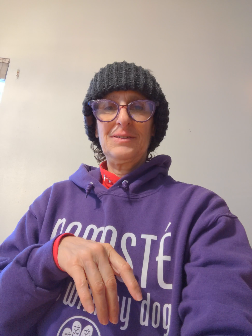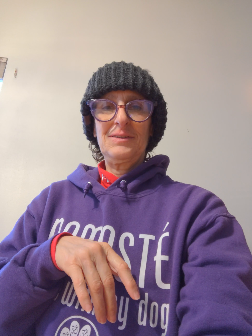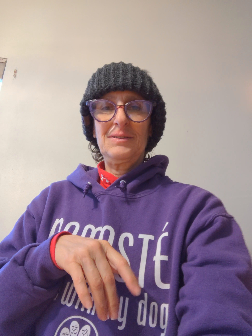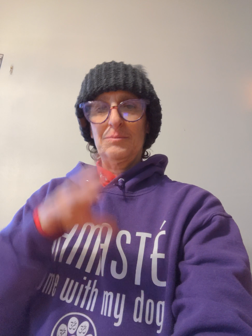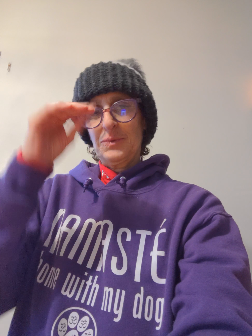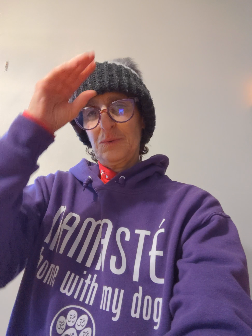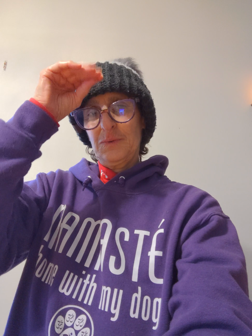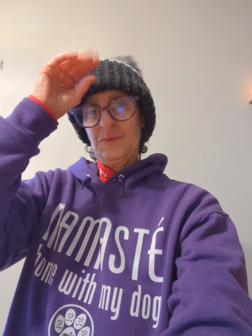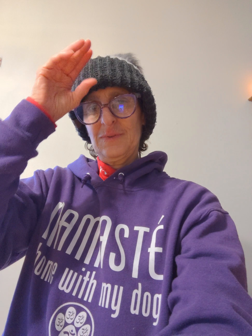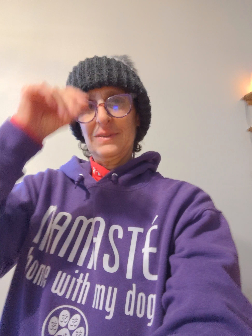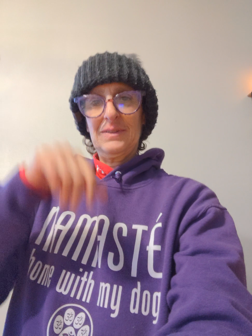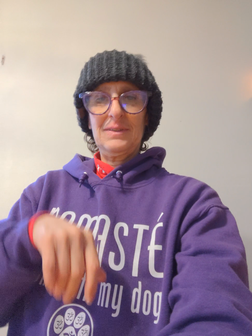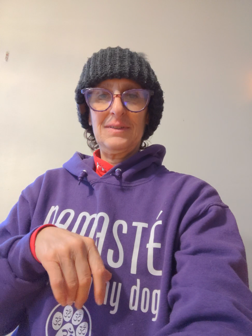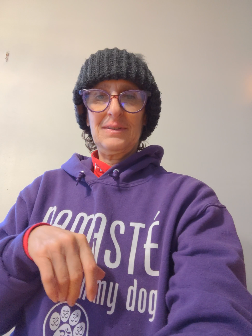boy